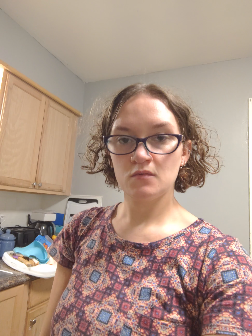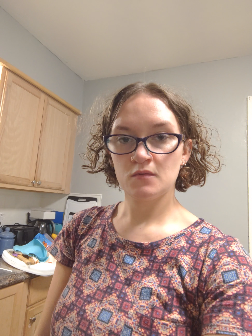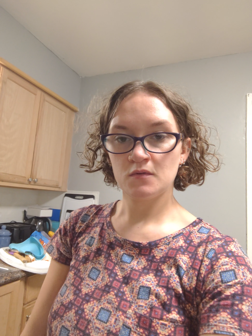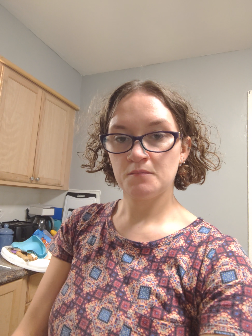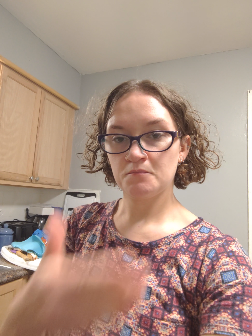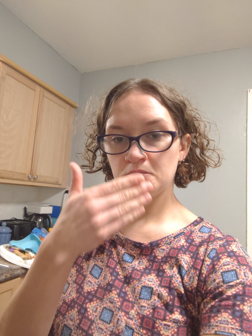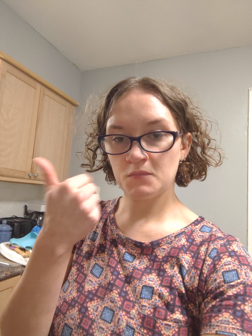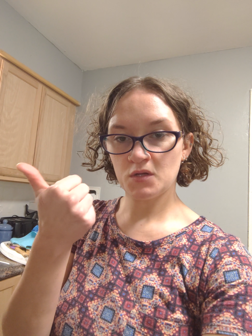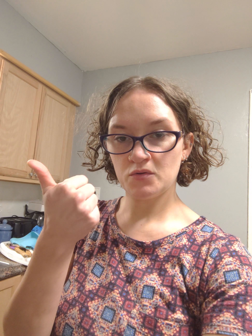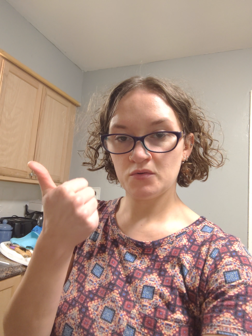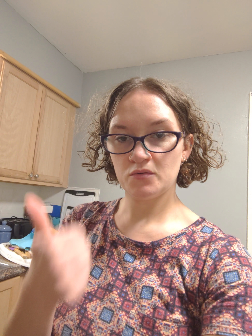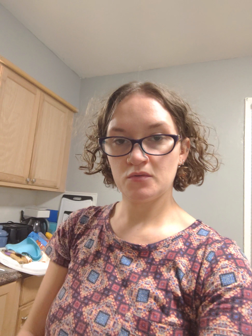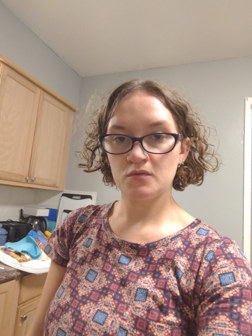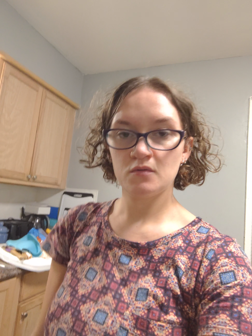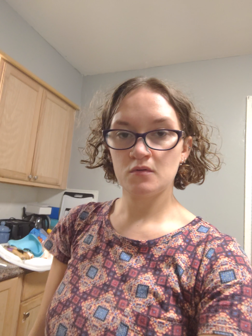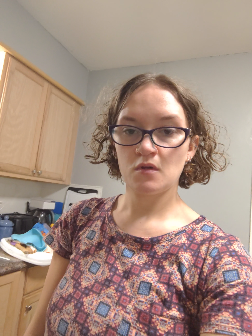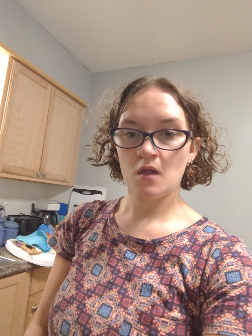better